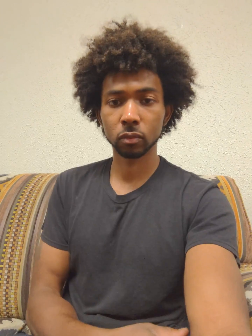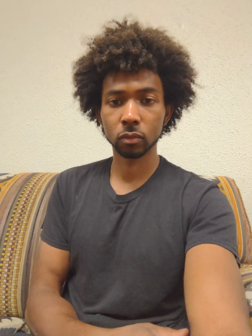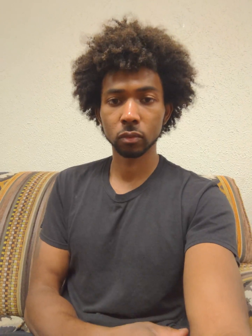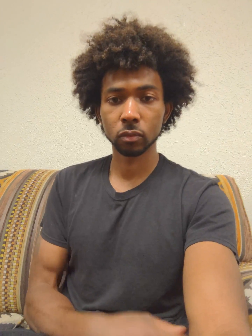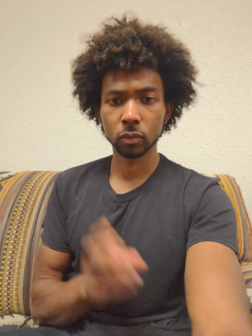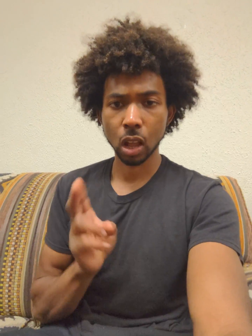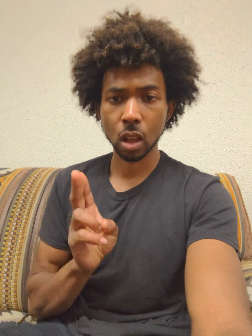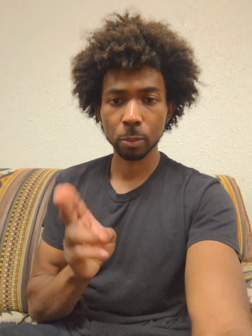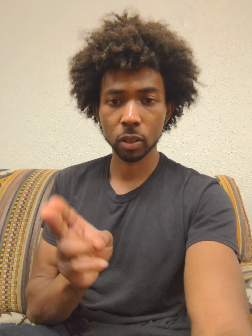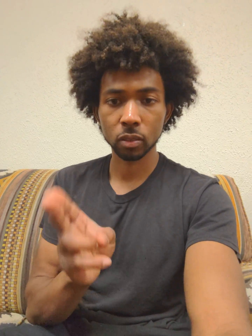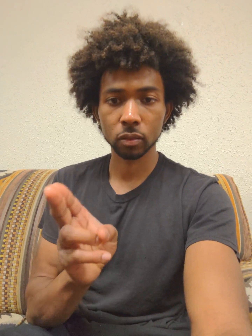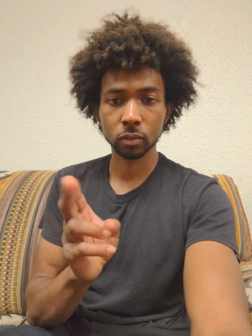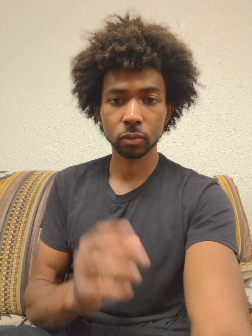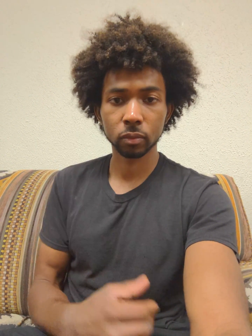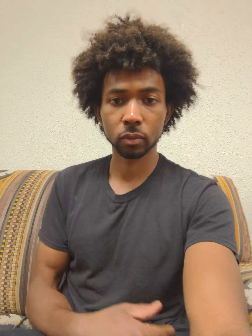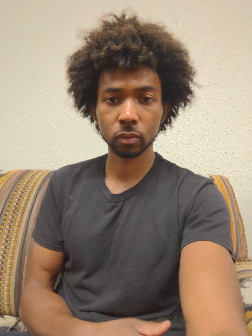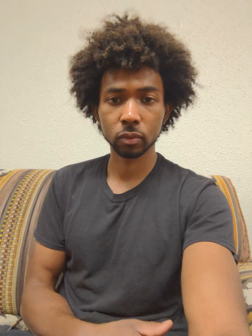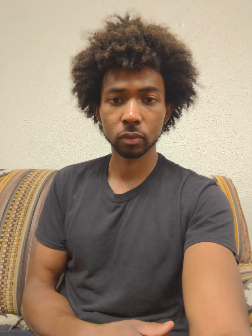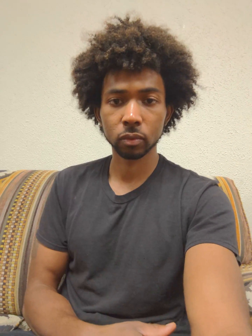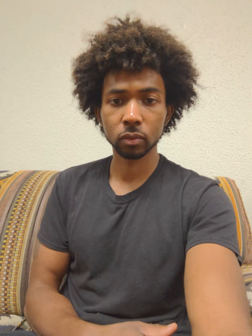hurry